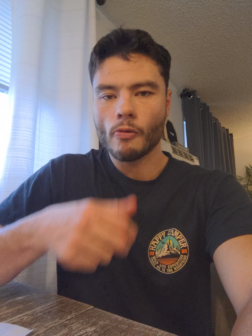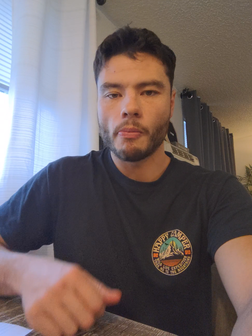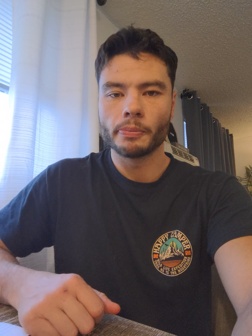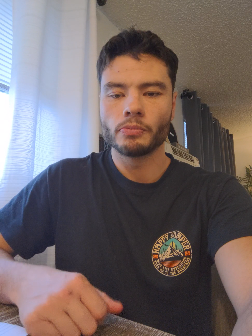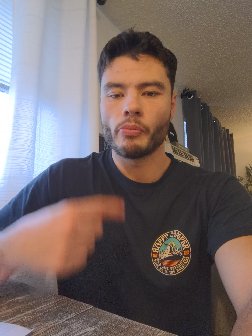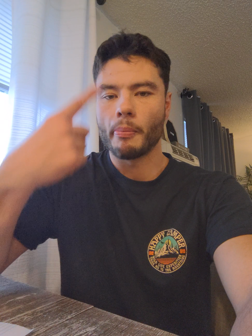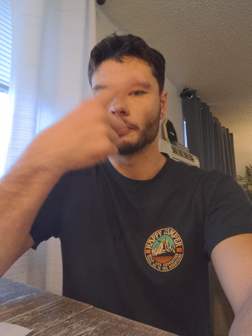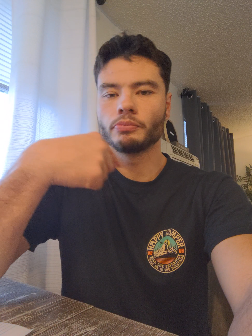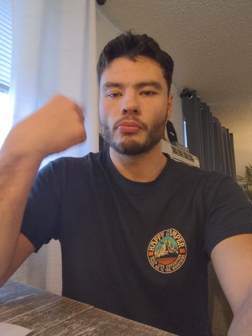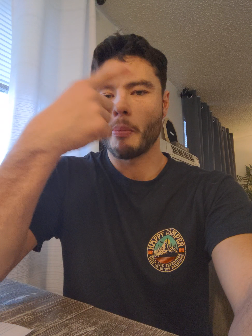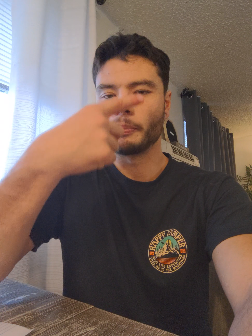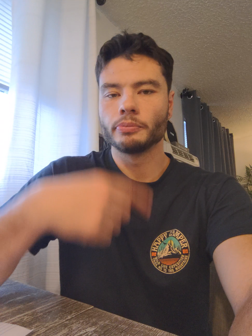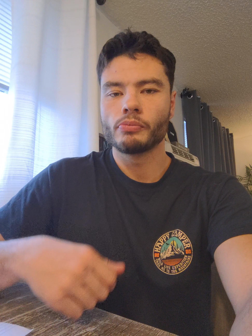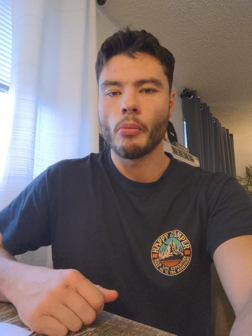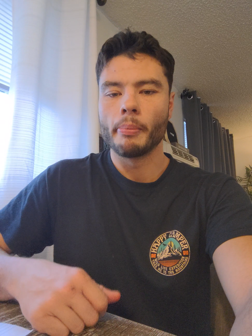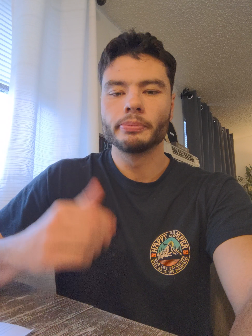face